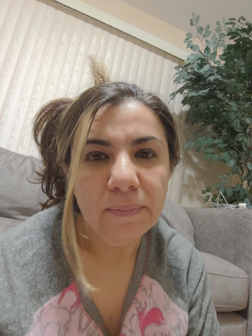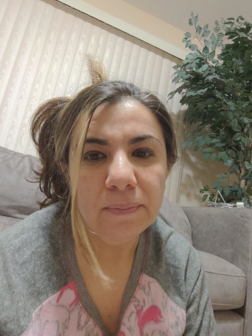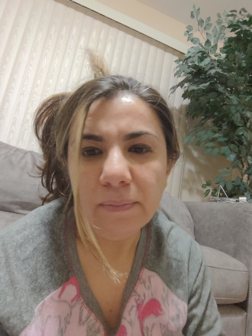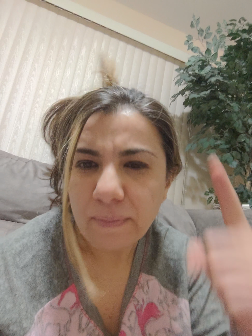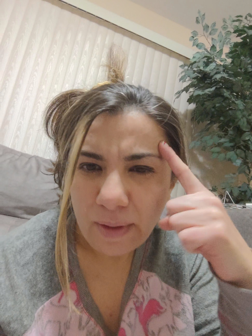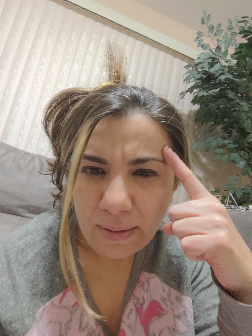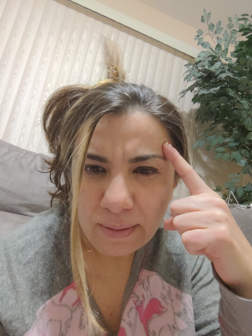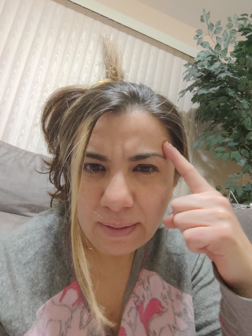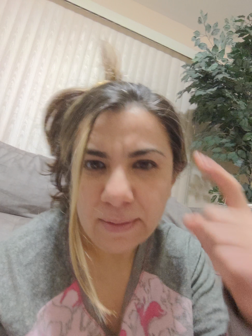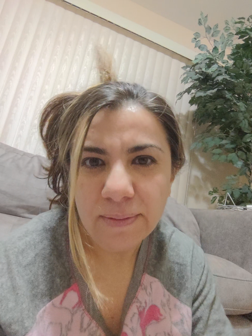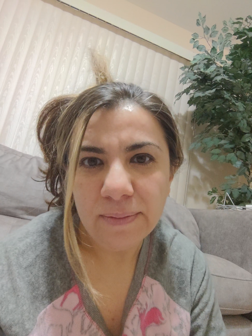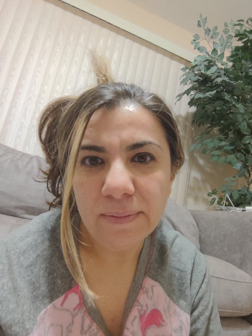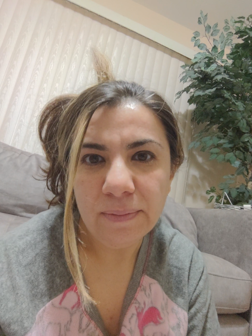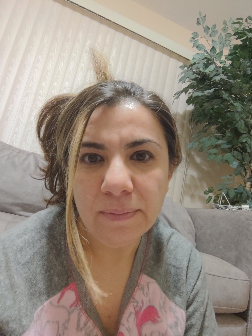think